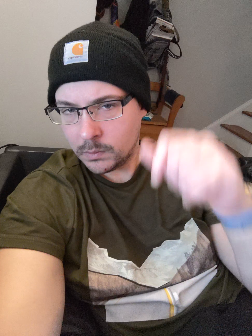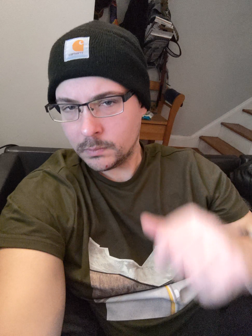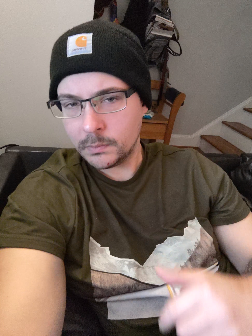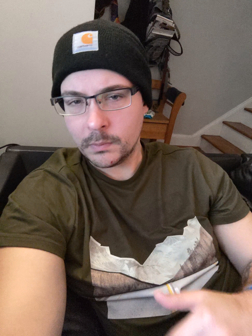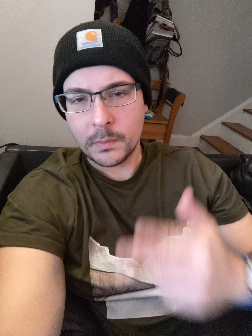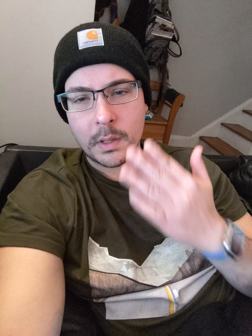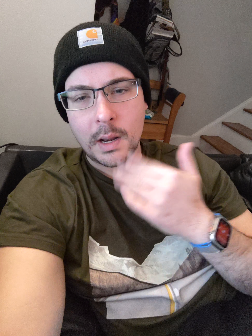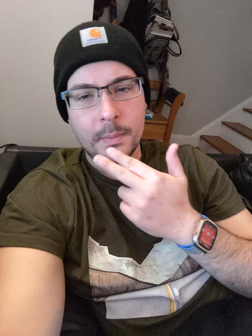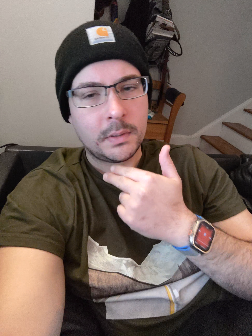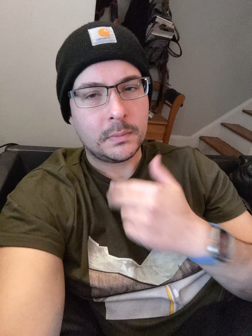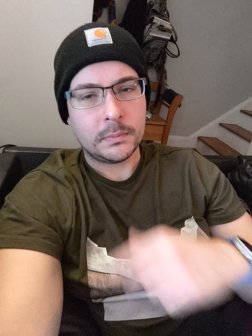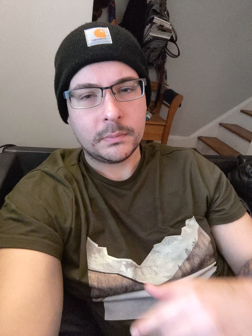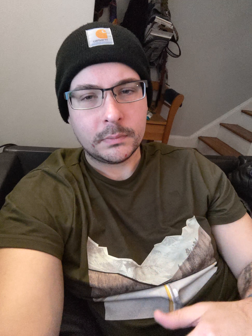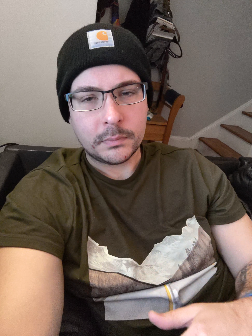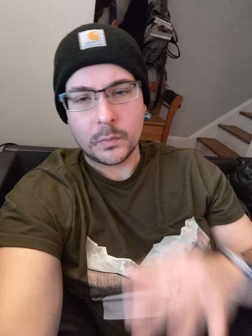napkin